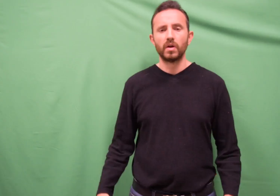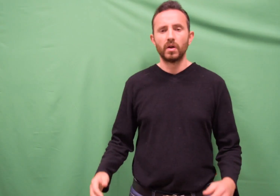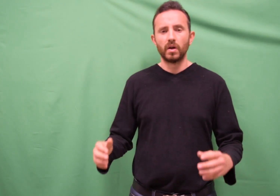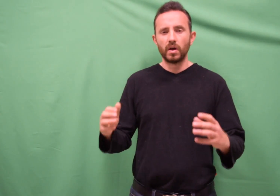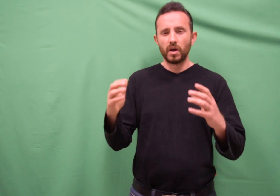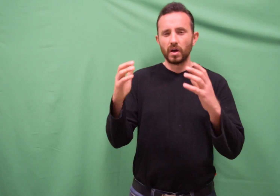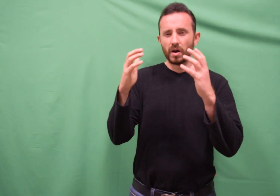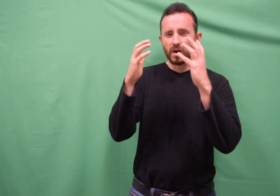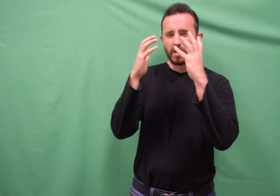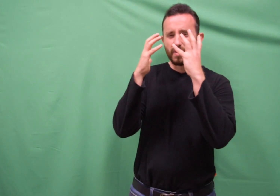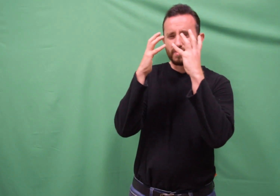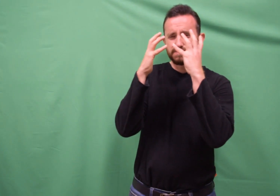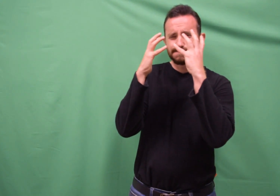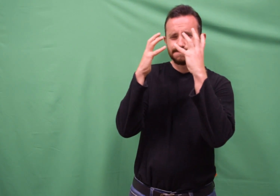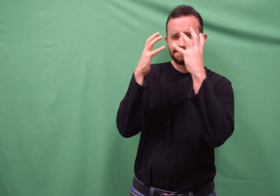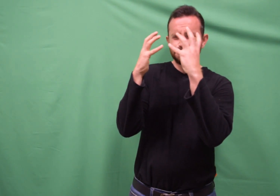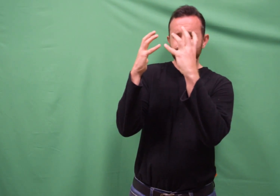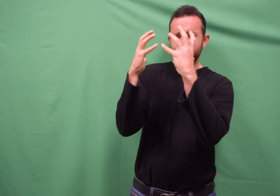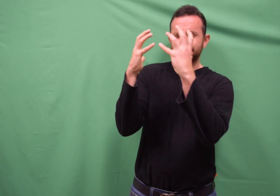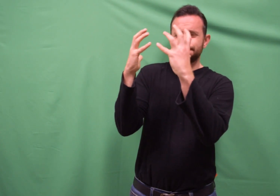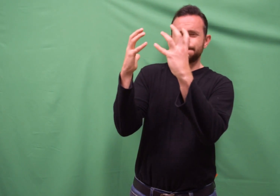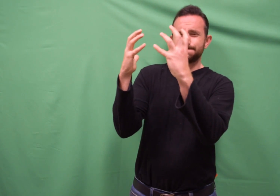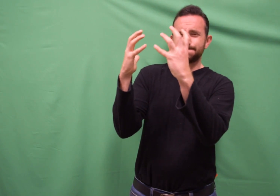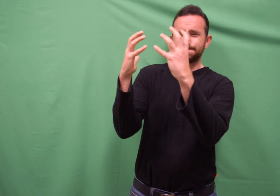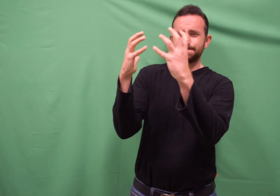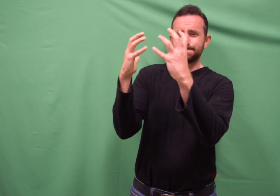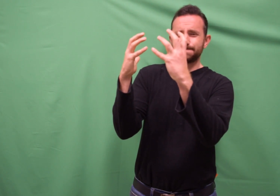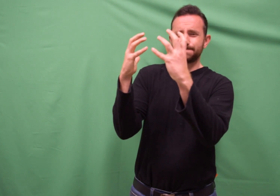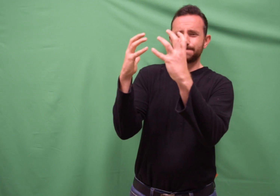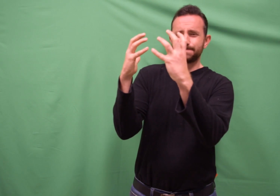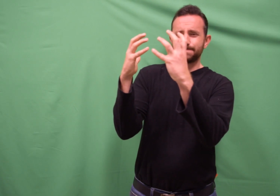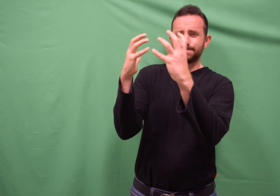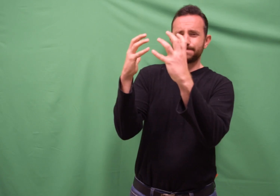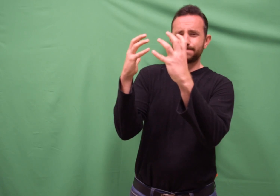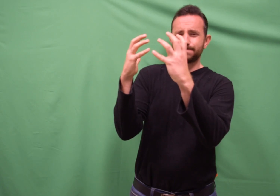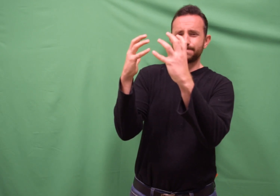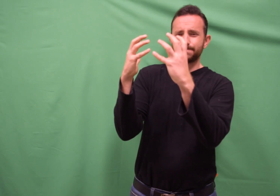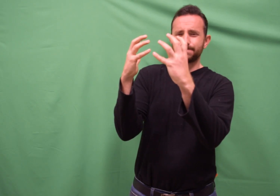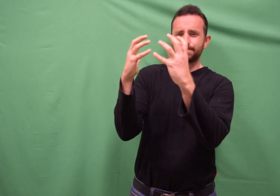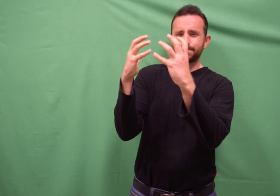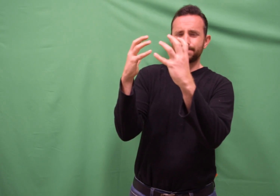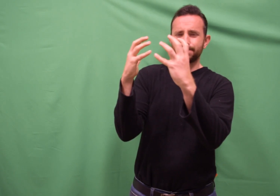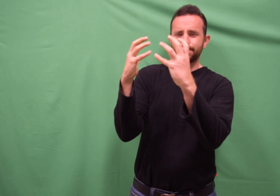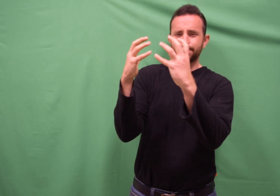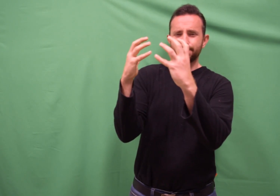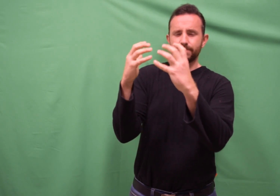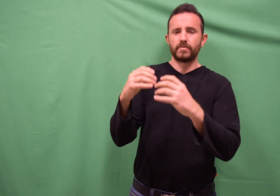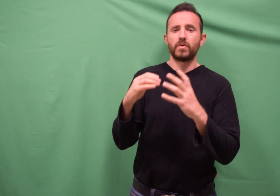rostro hinchado